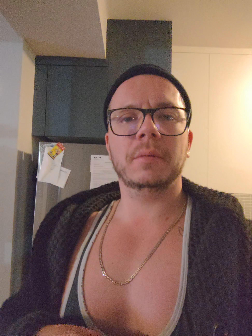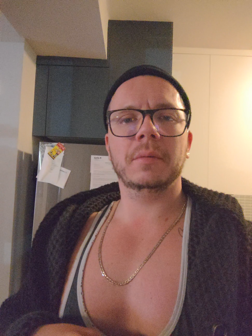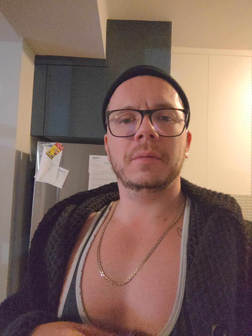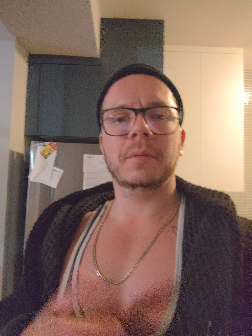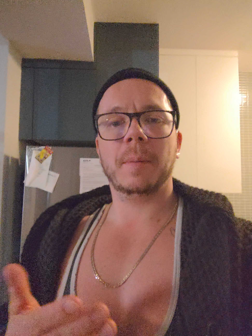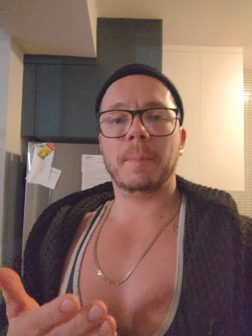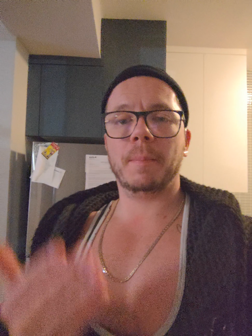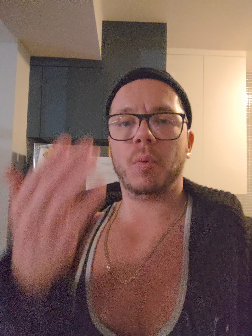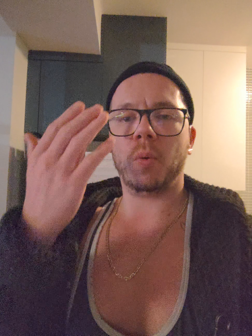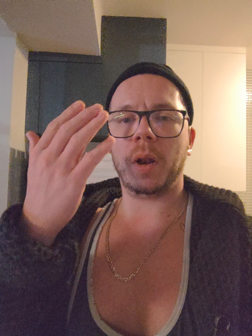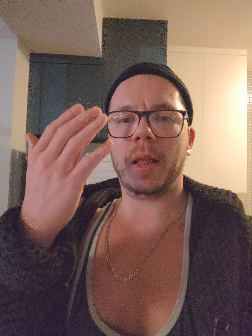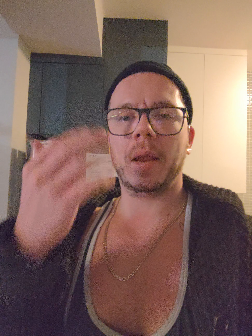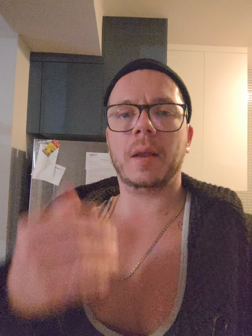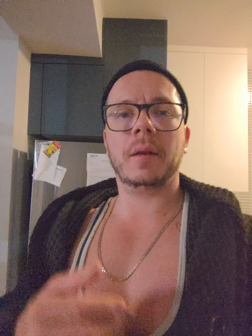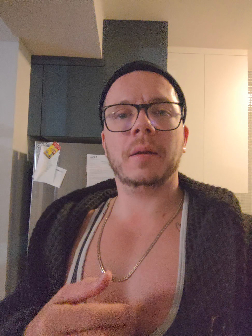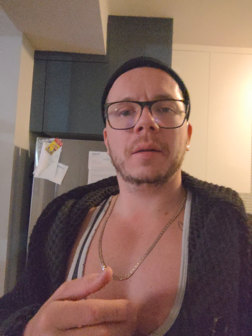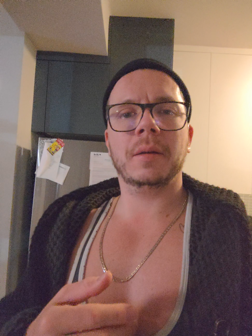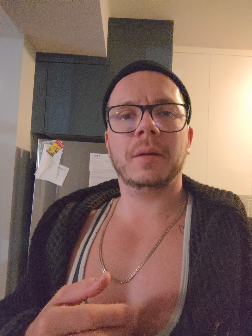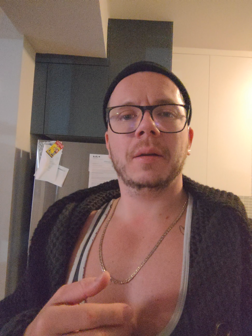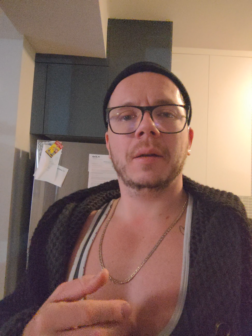morning